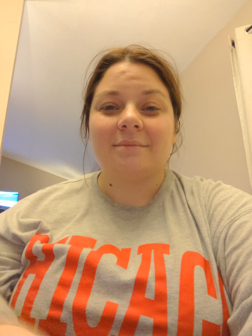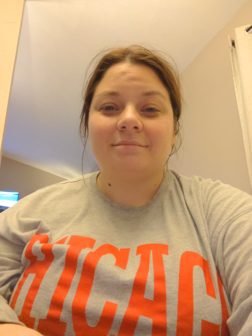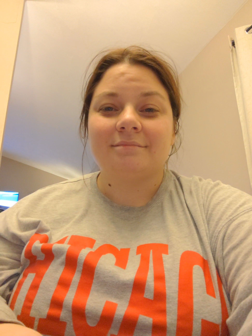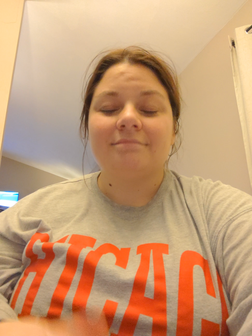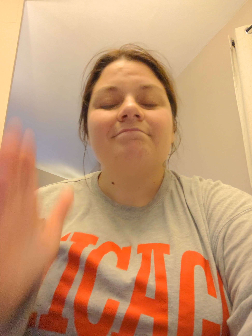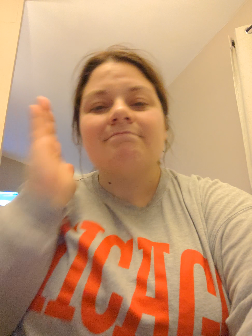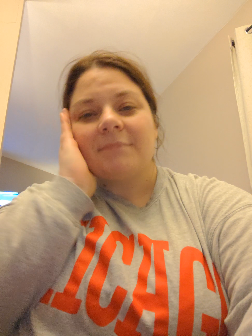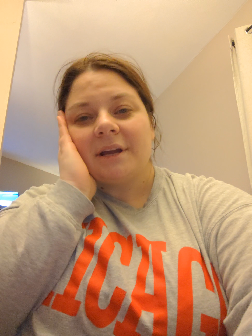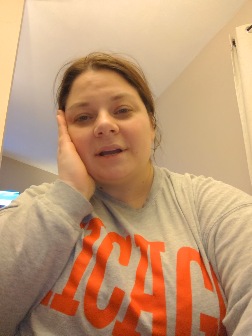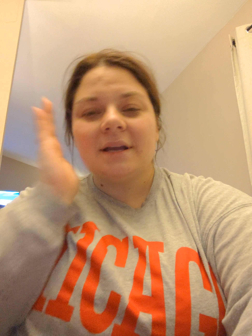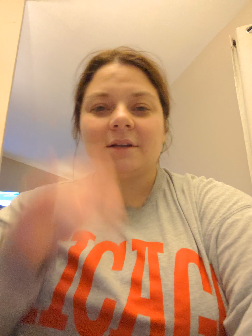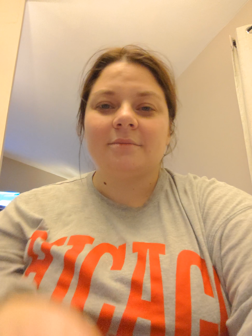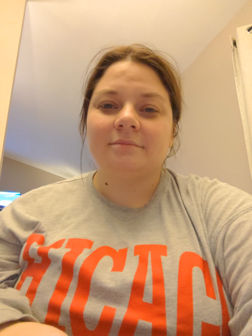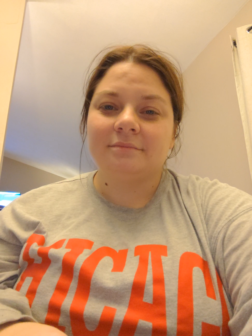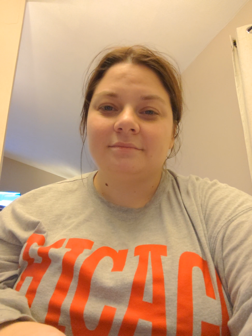bed